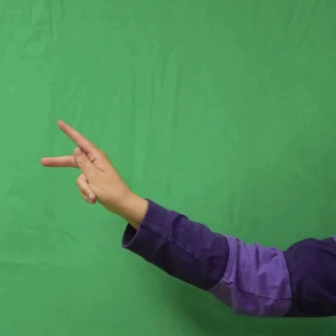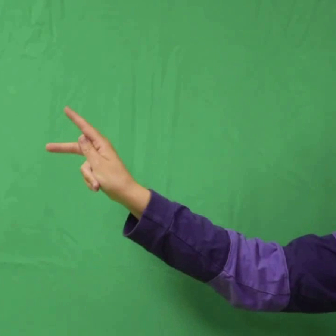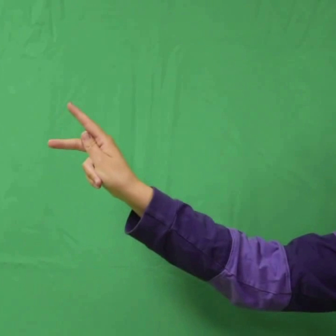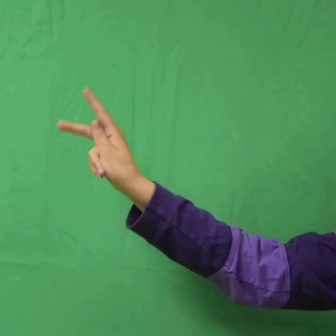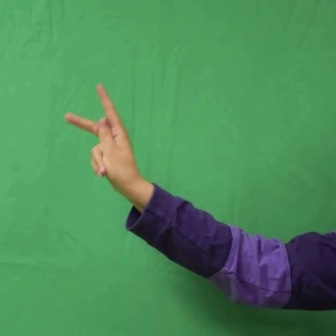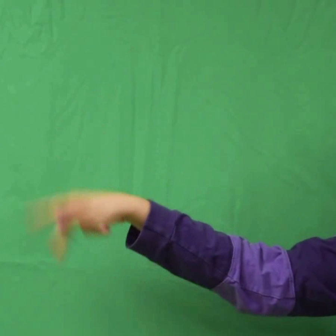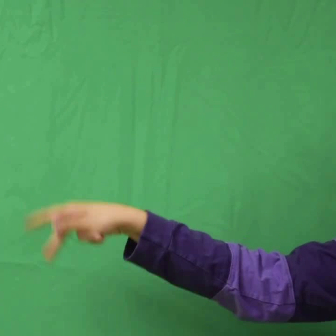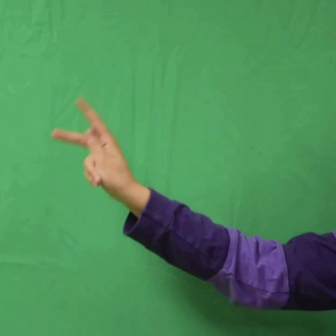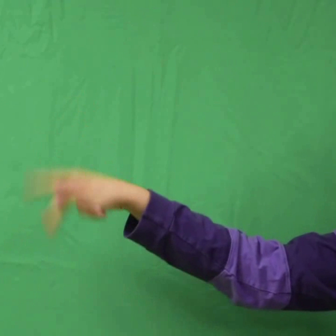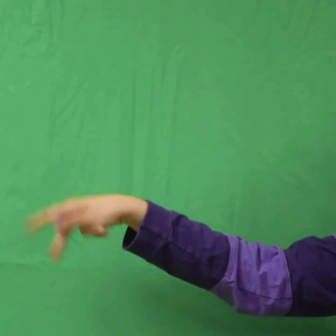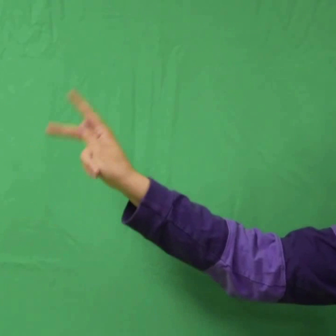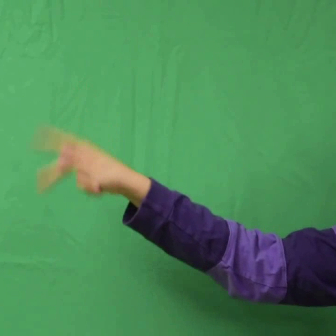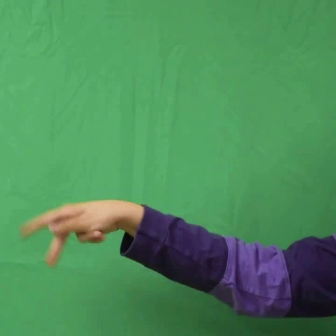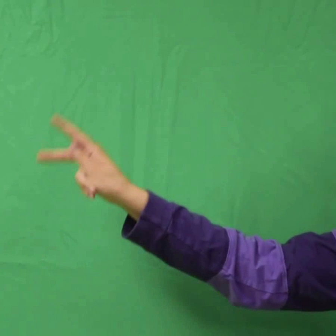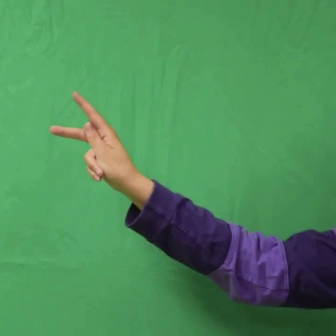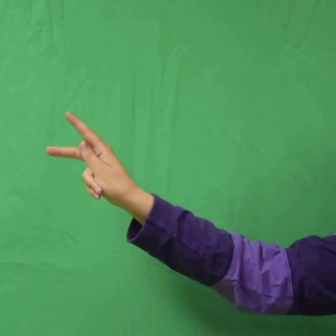K